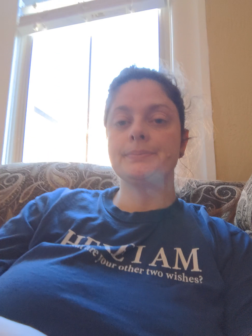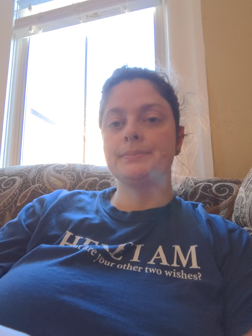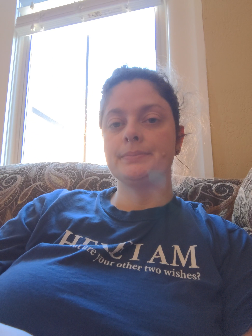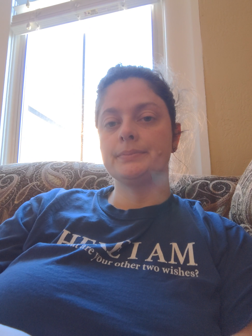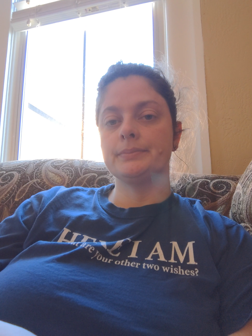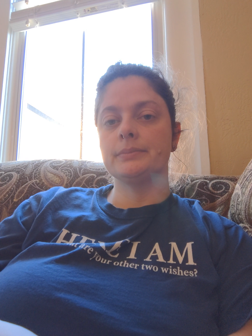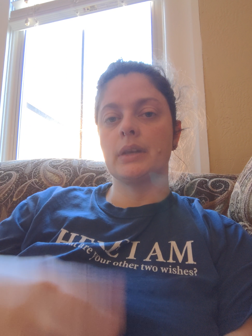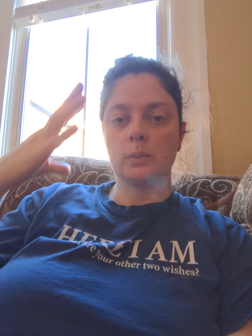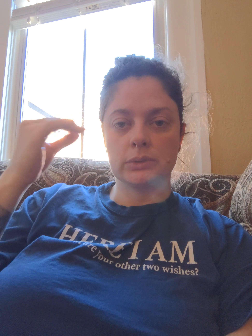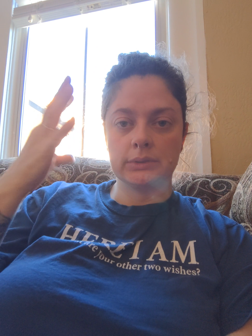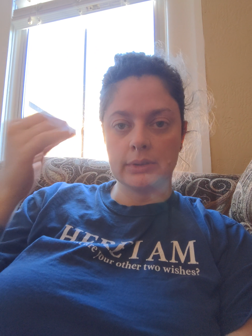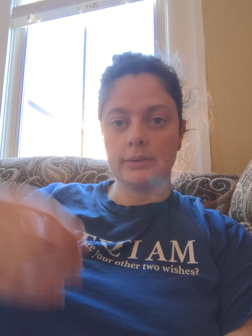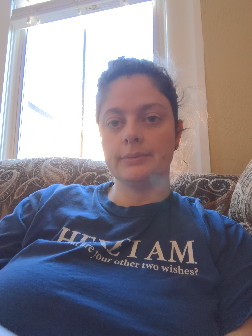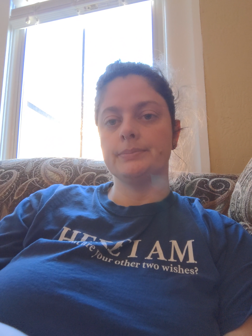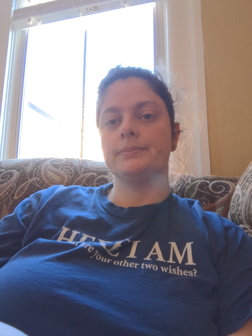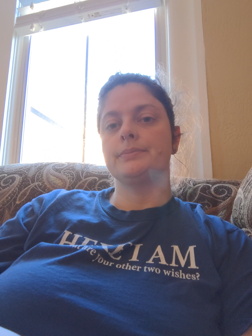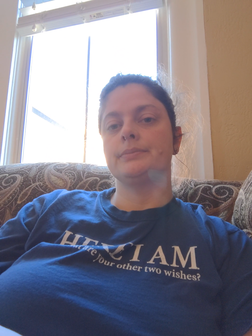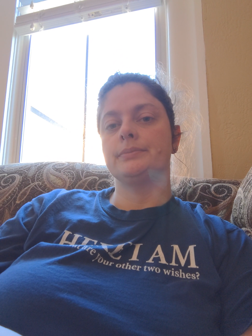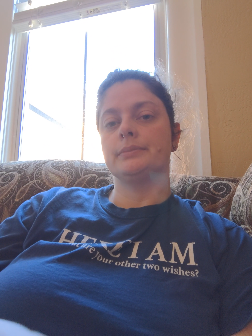outside